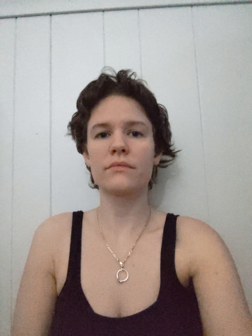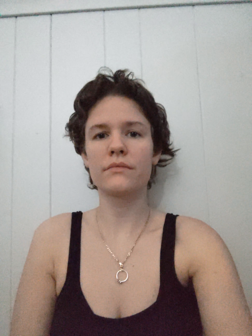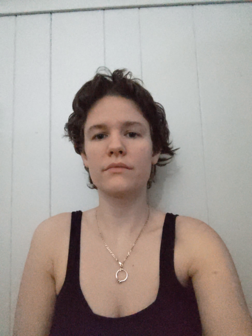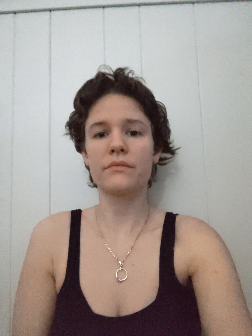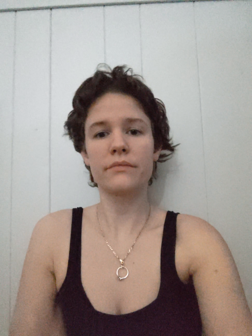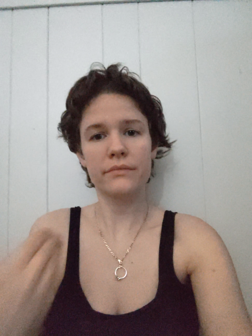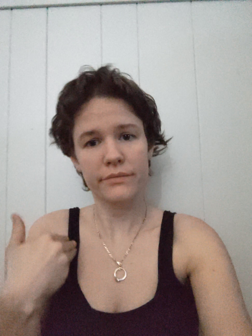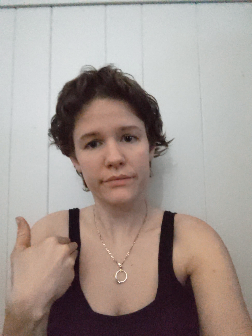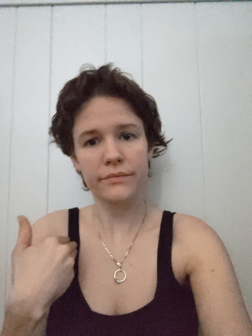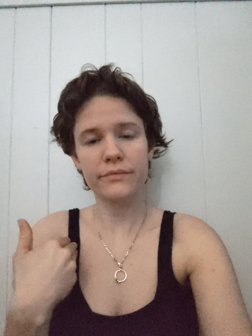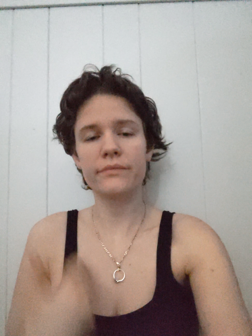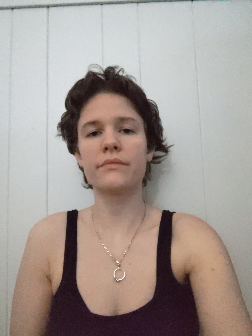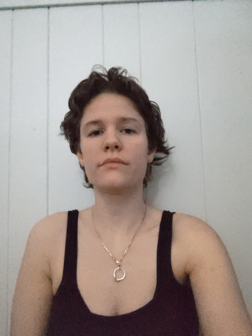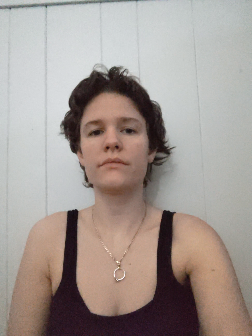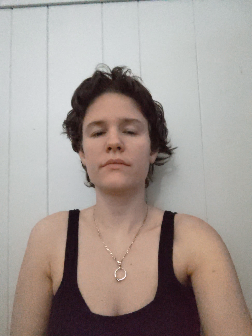have to